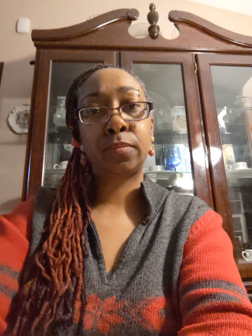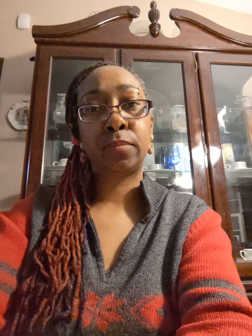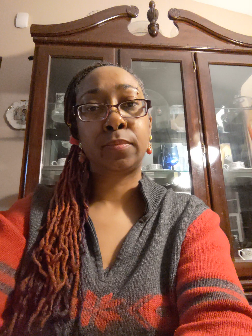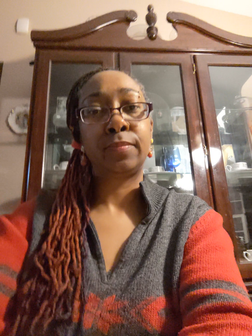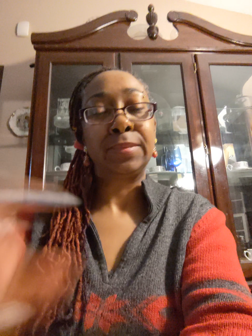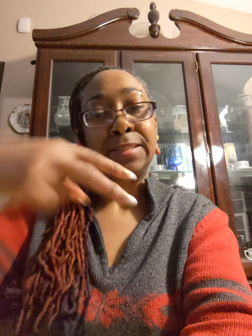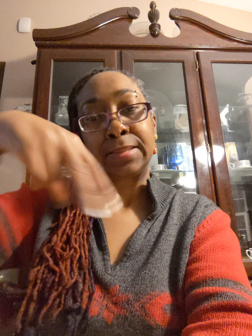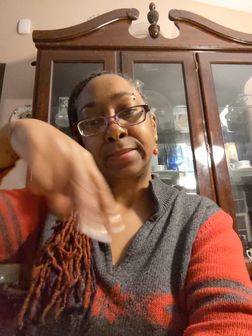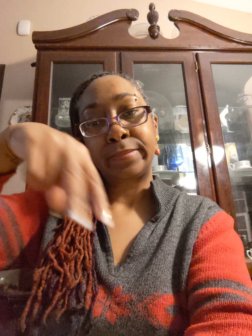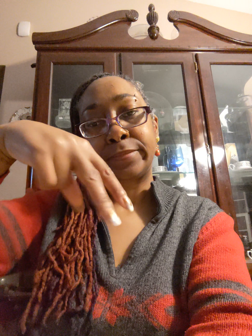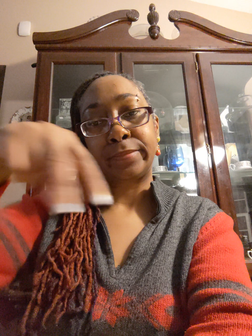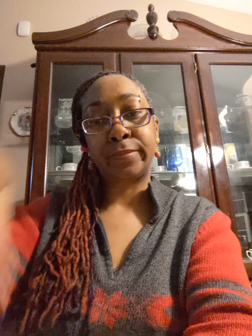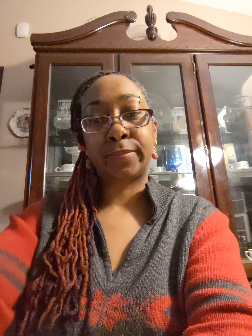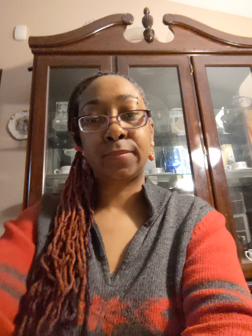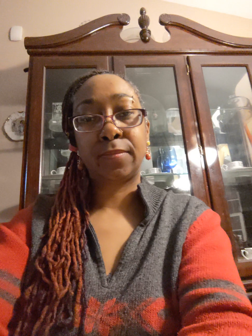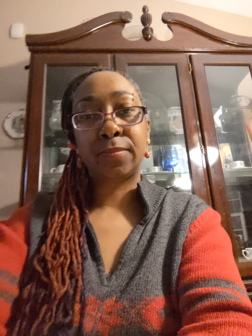dance